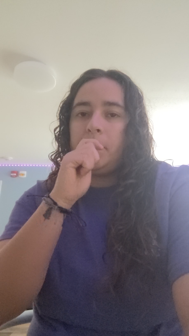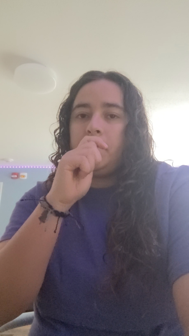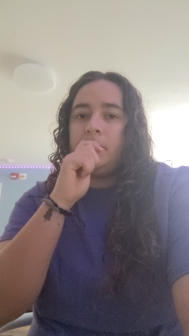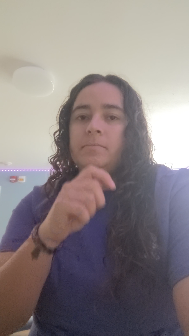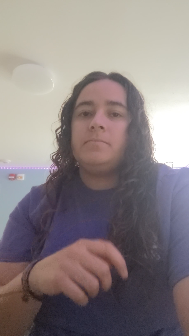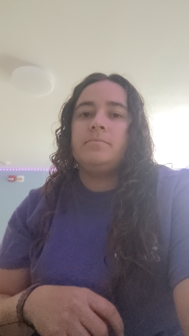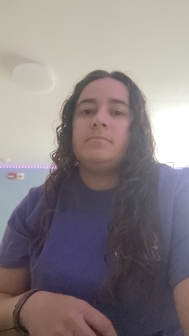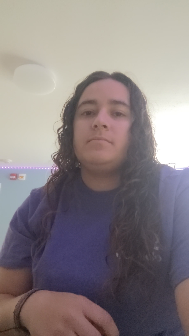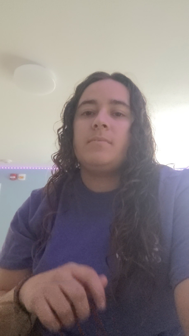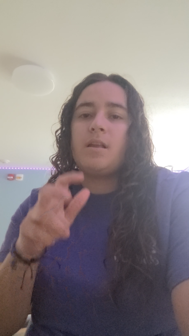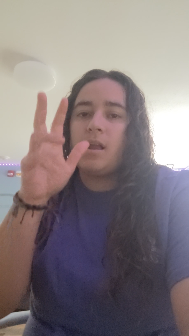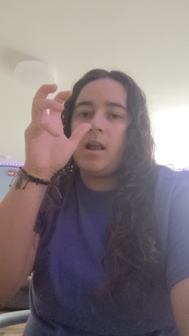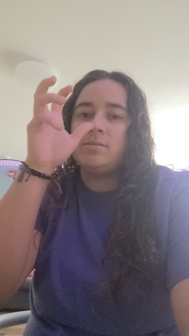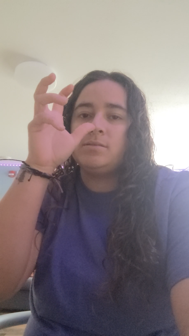ant